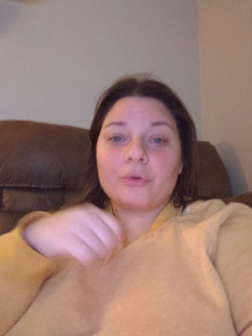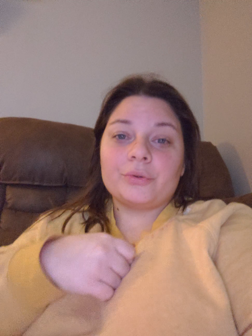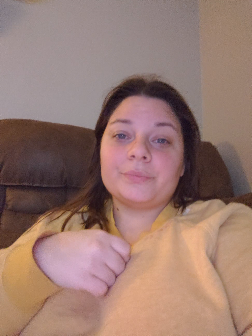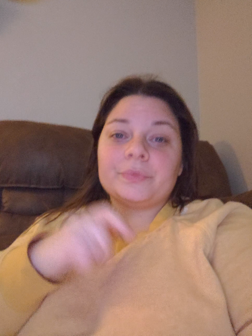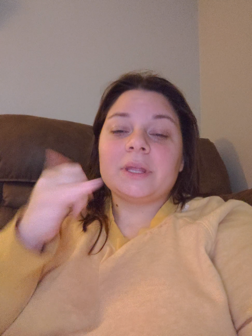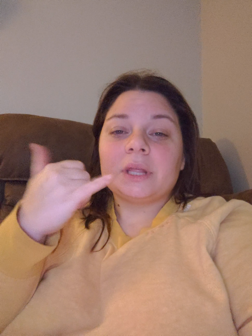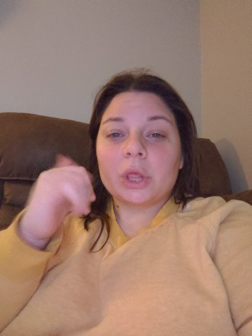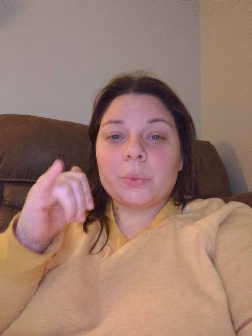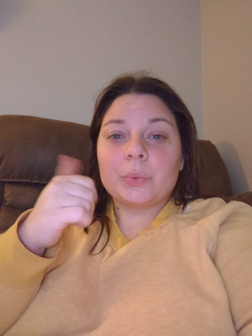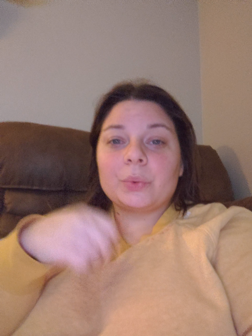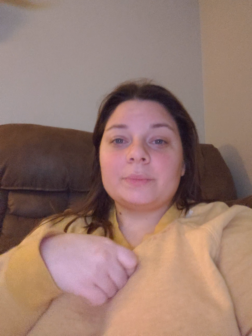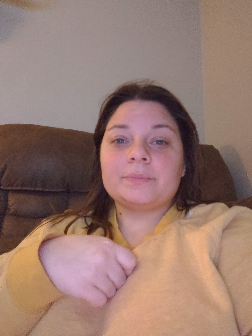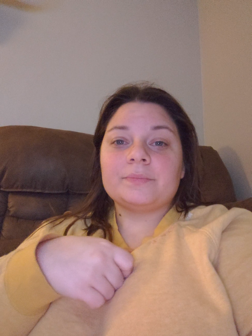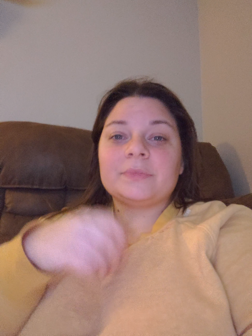yellow